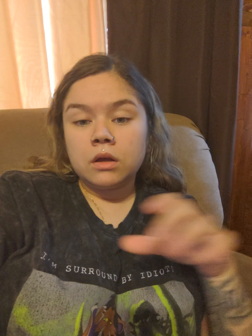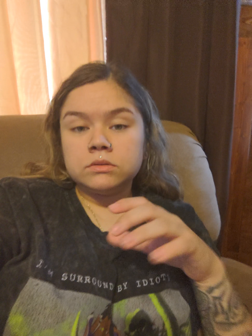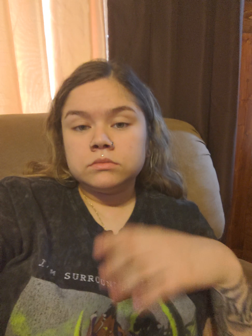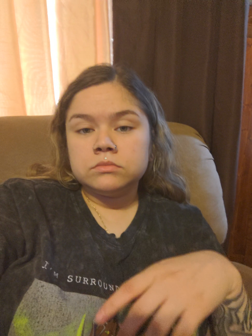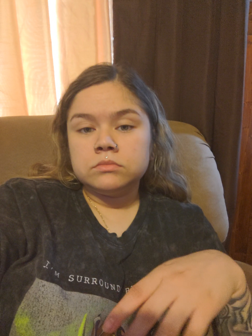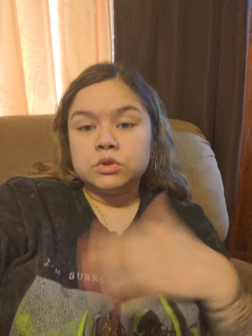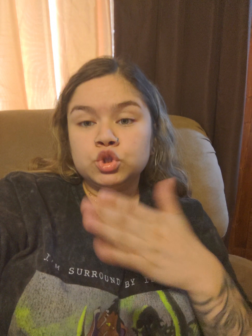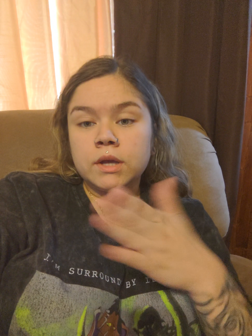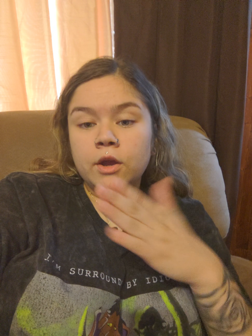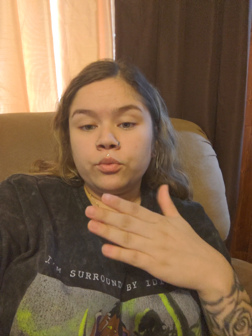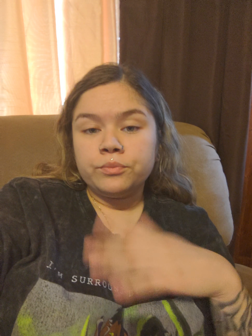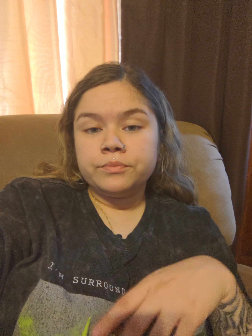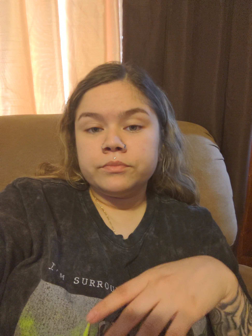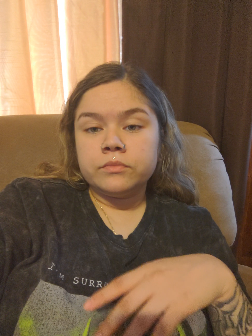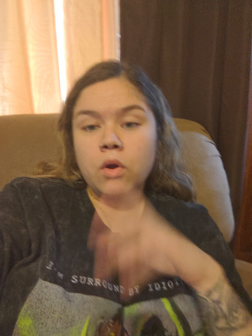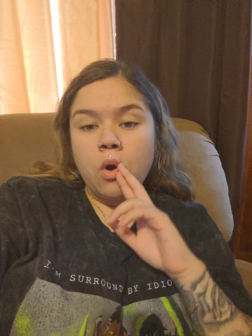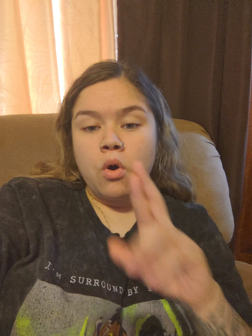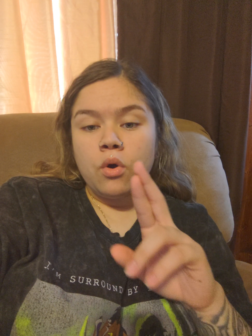share